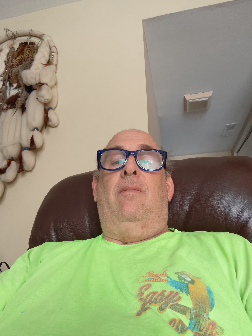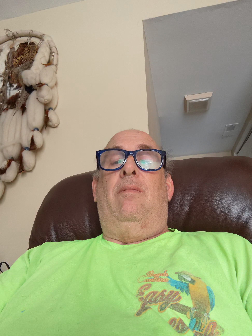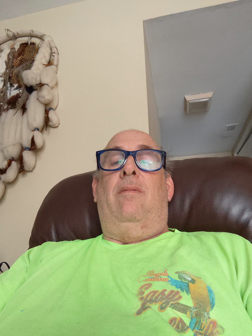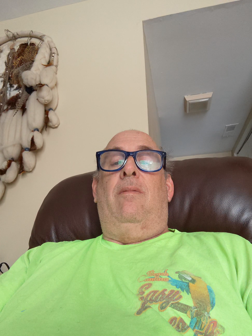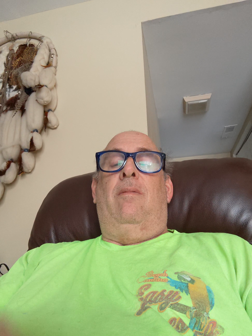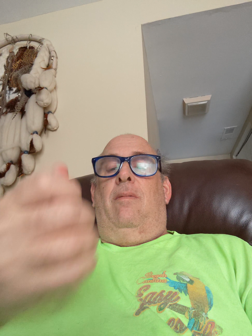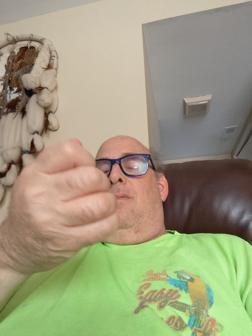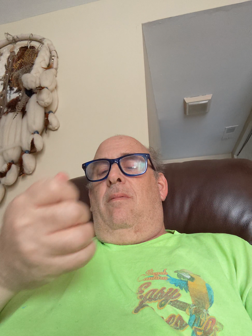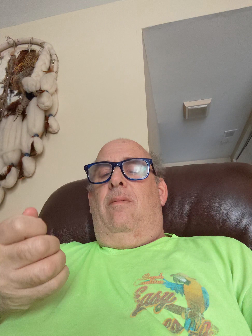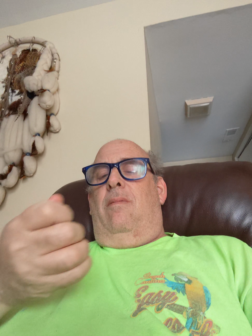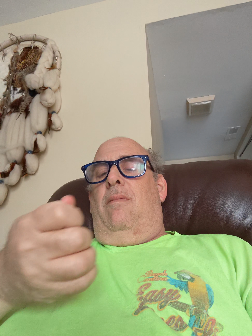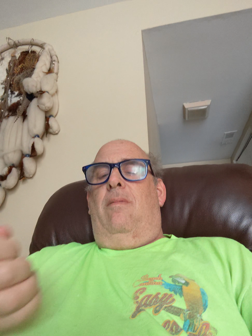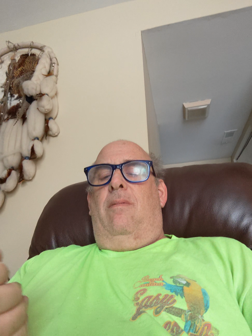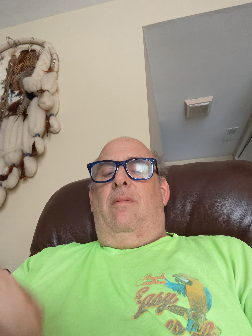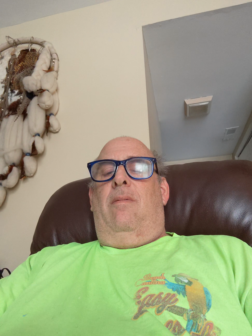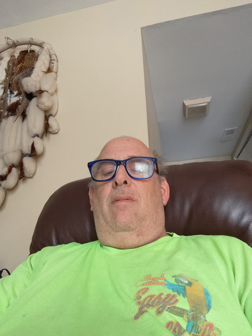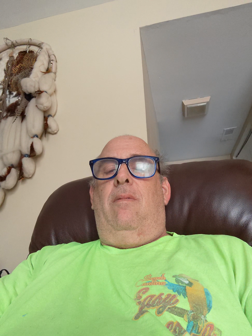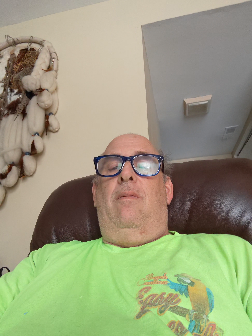drawer